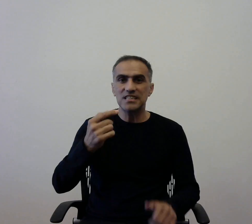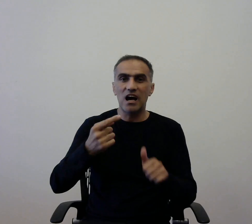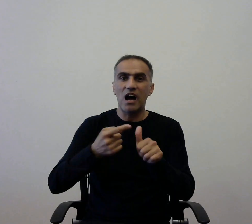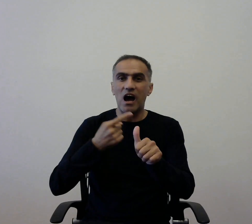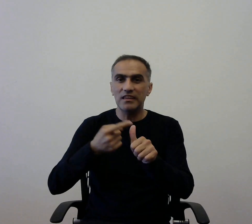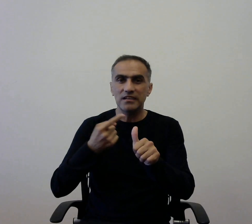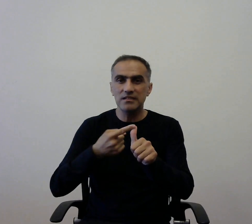ad